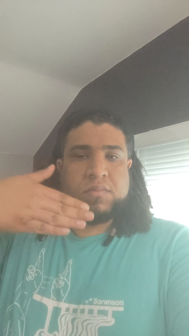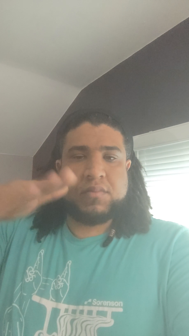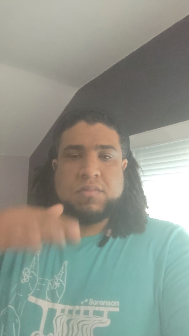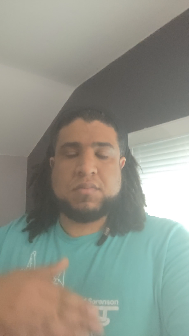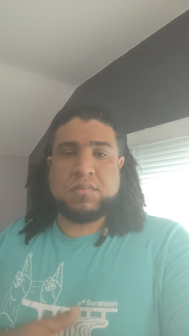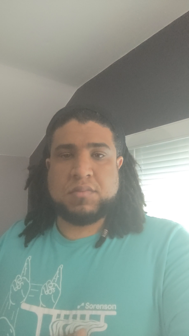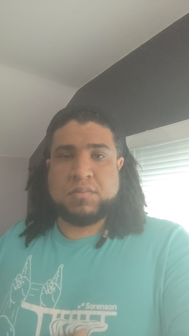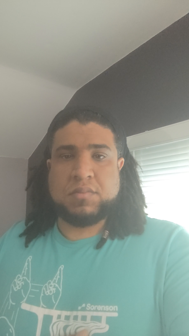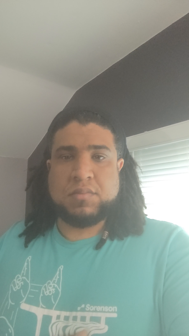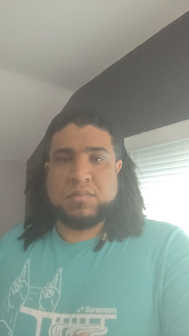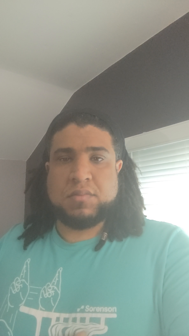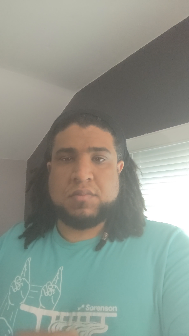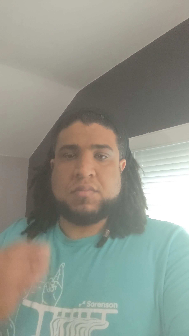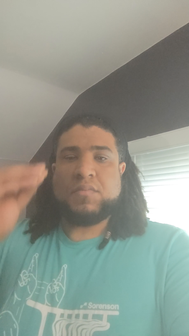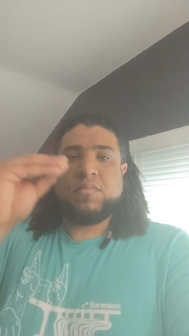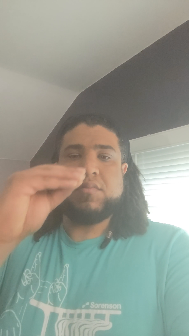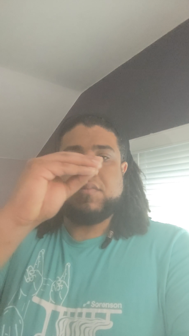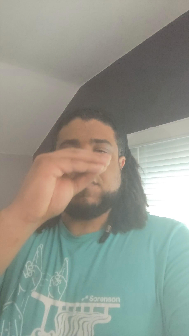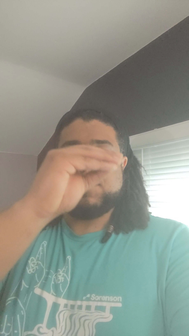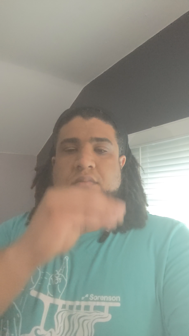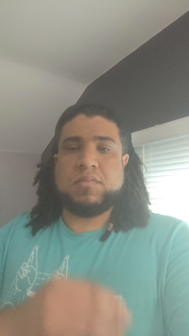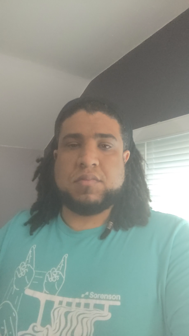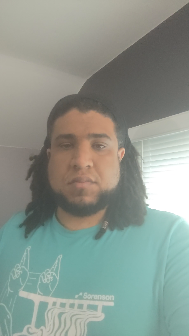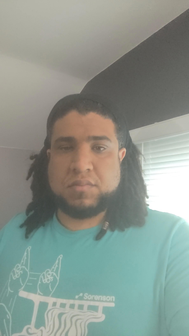dinosaur